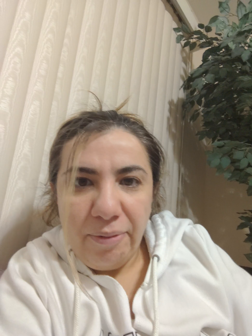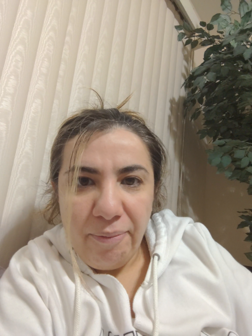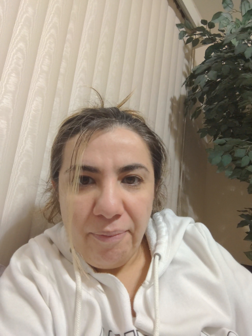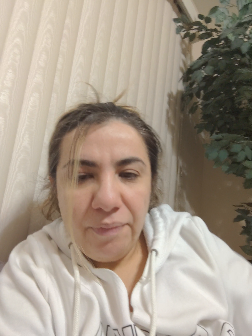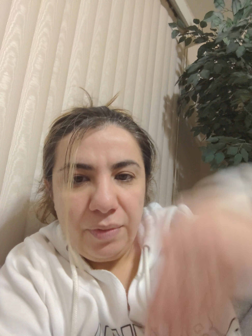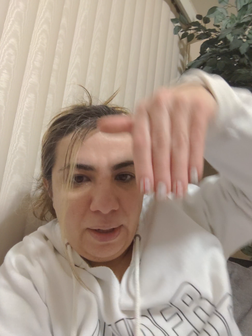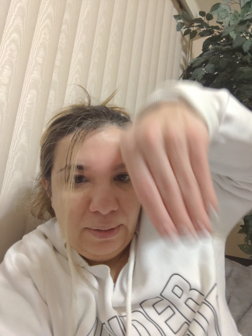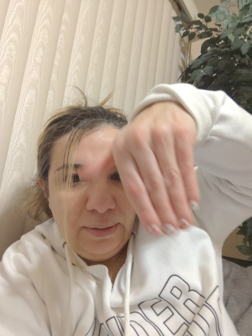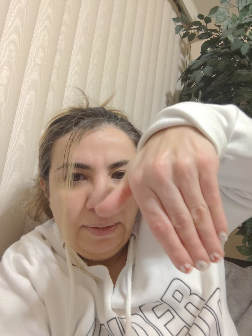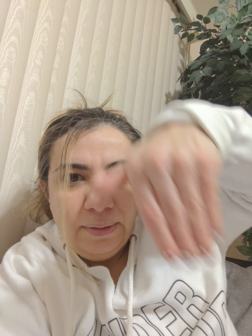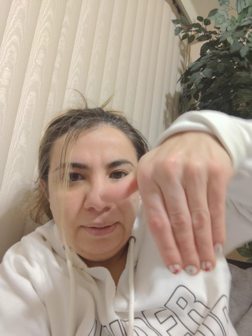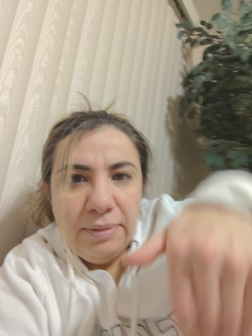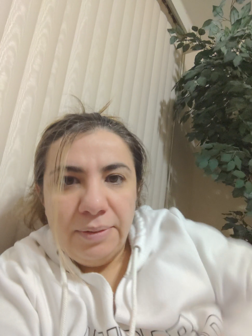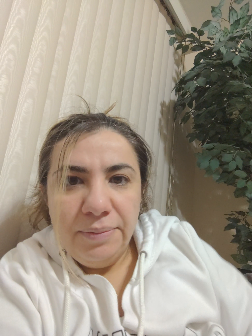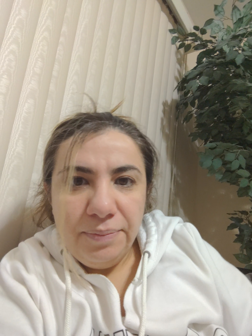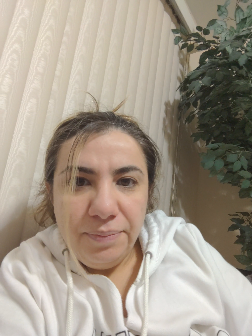night